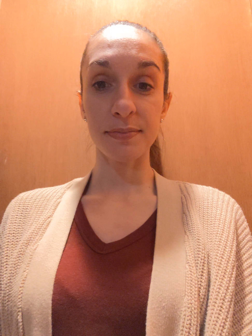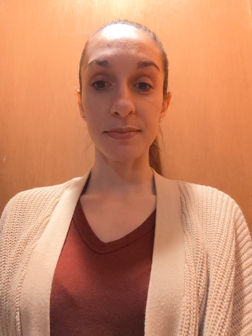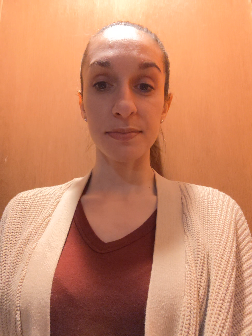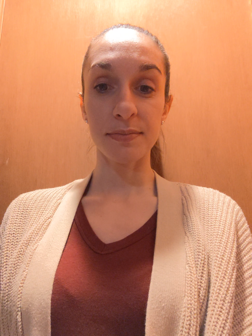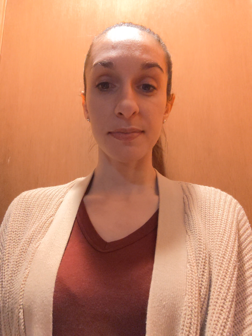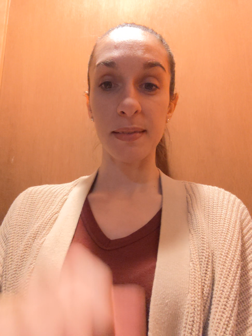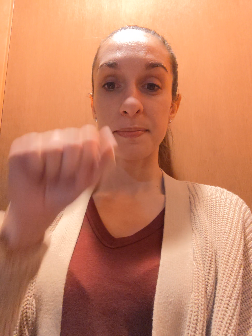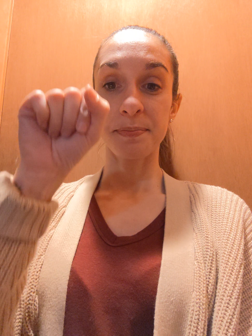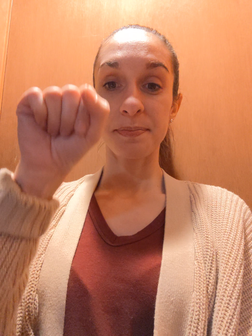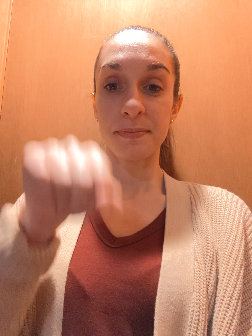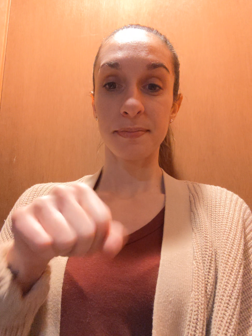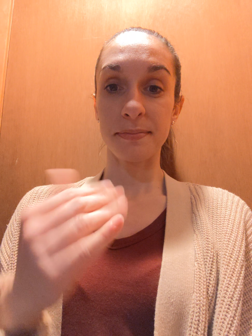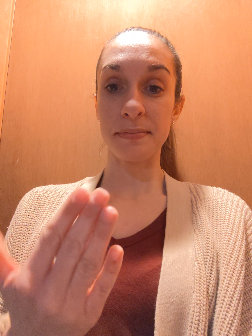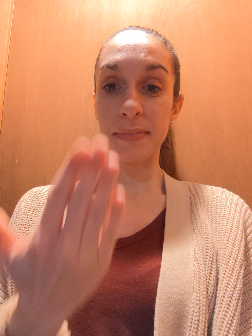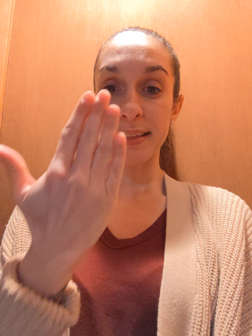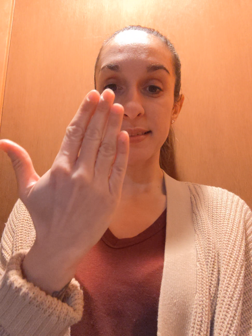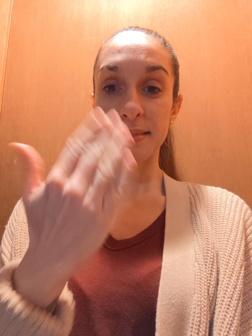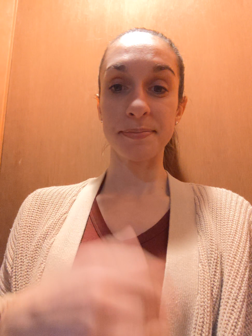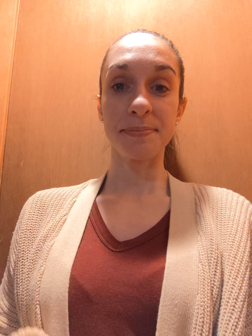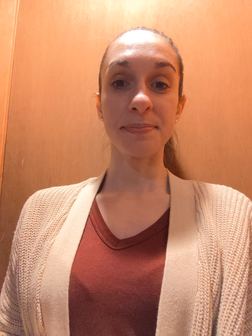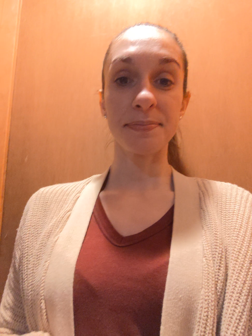mitten